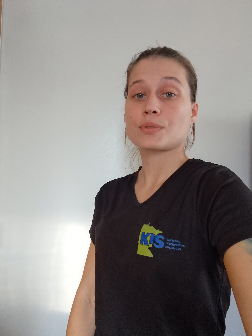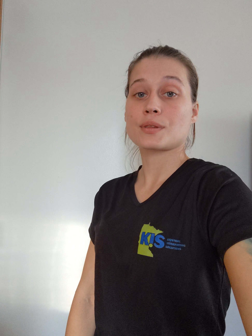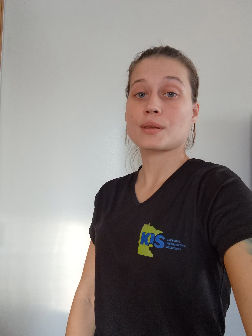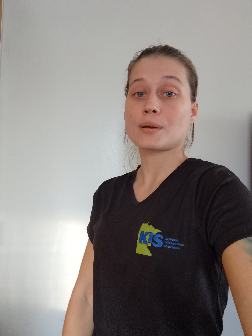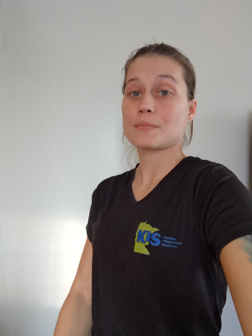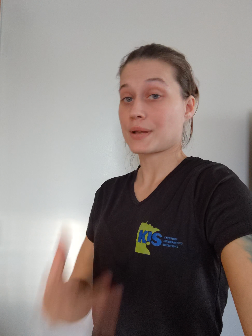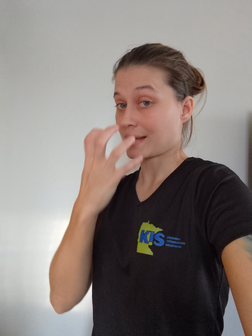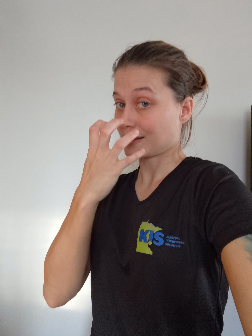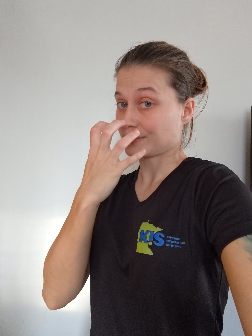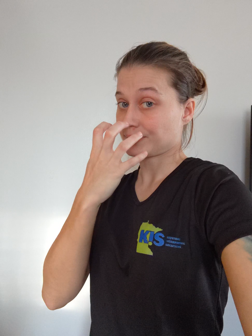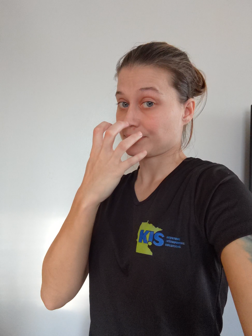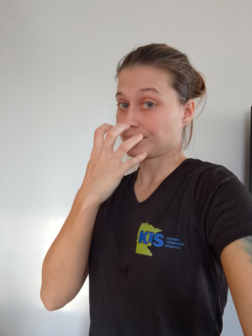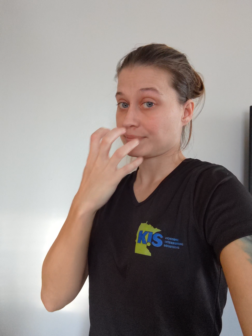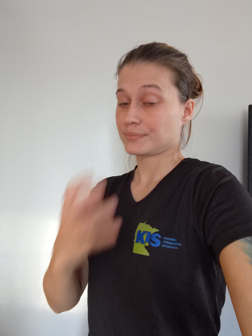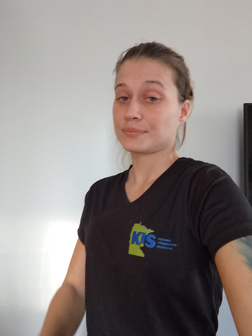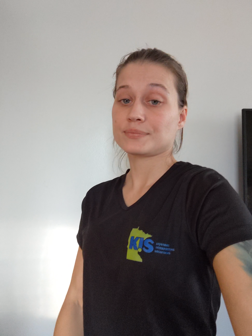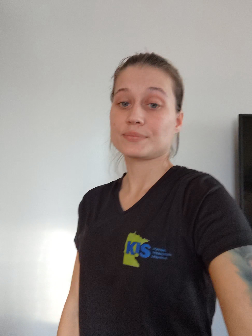mad